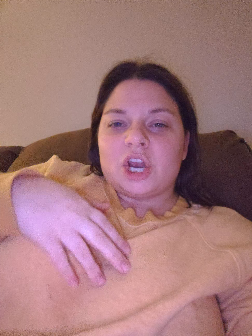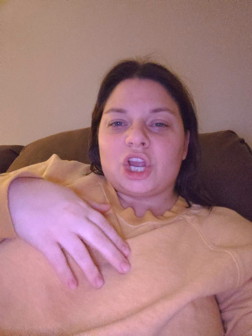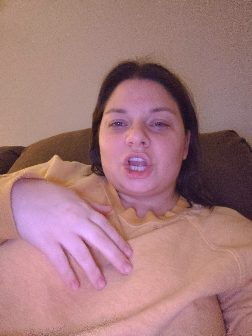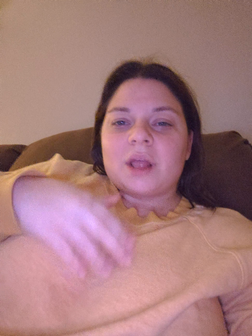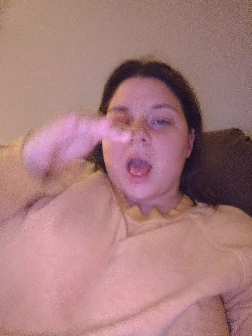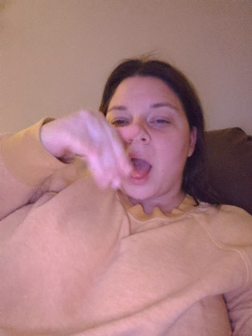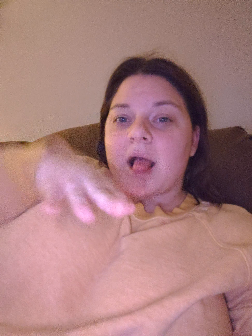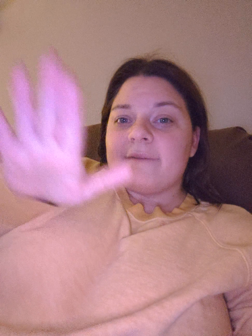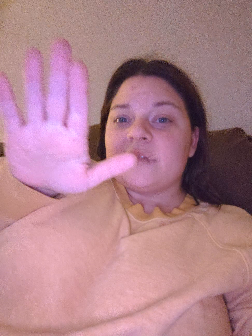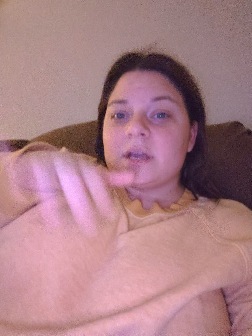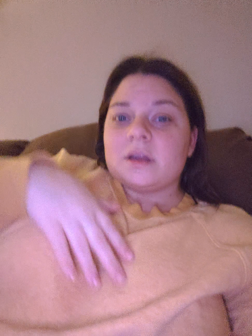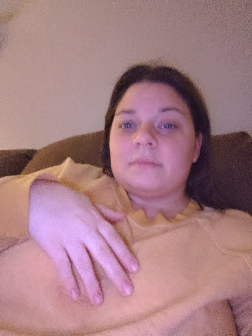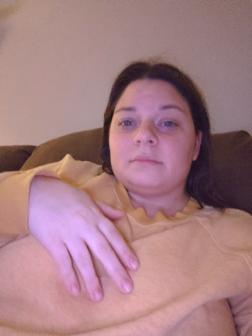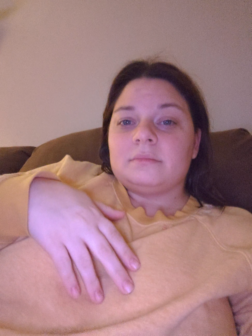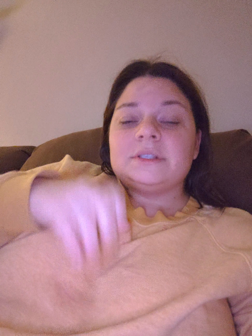elephant